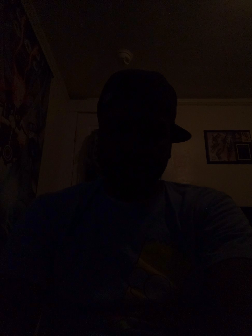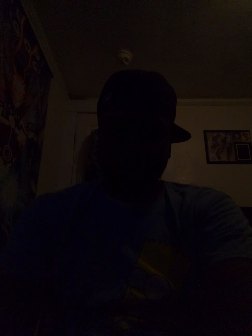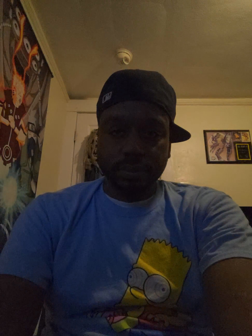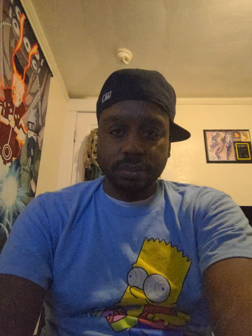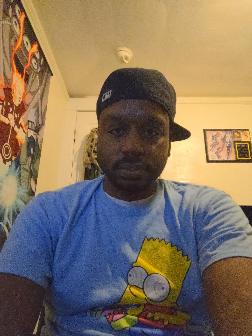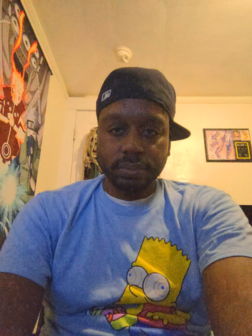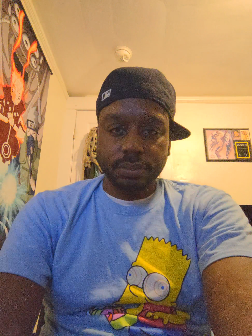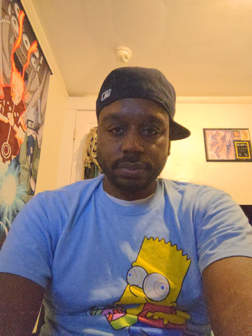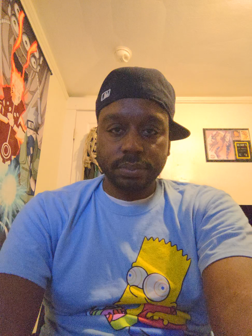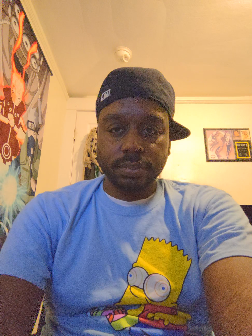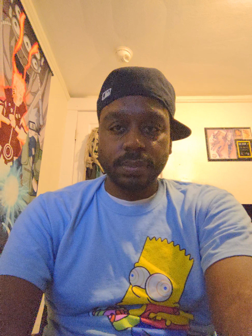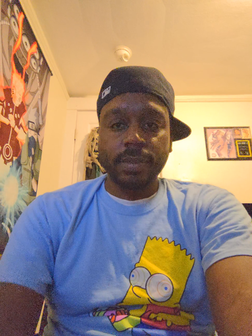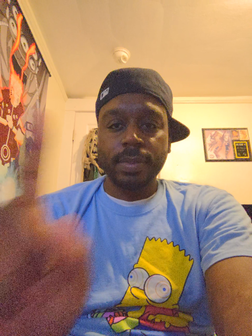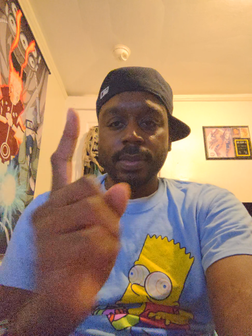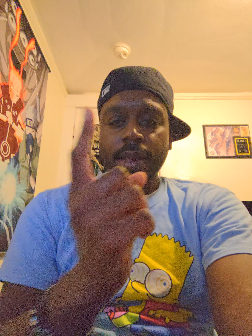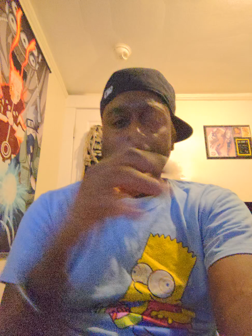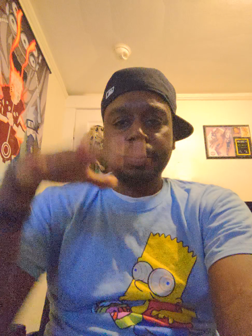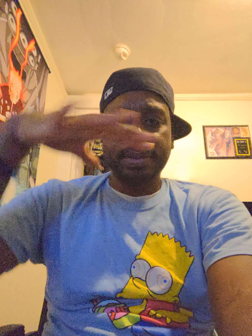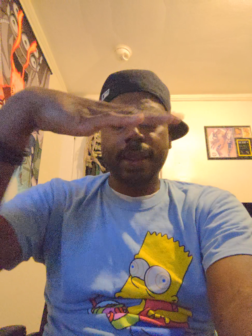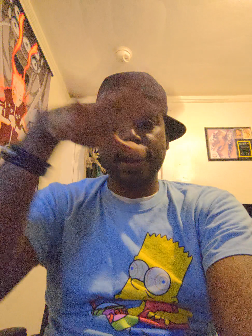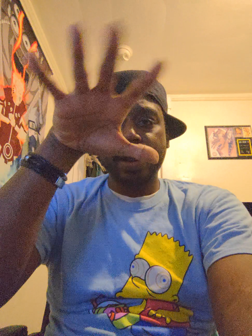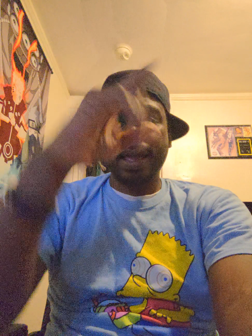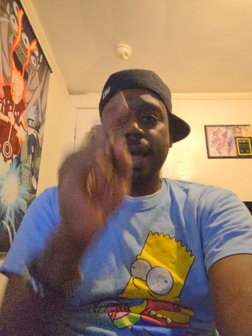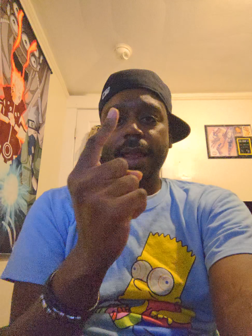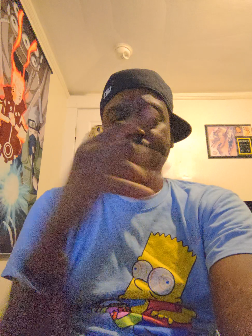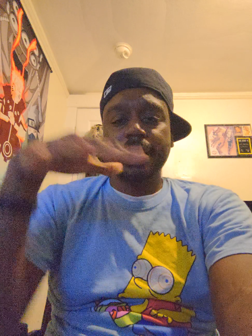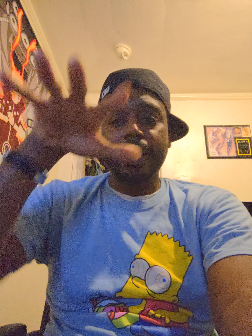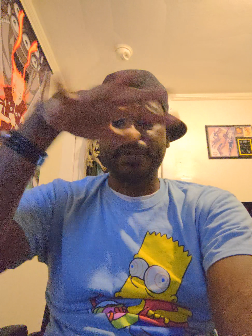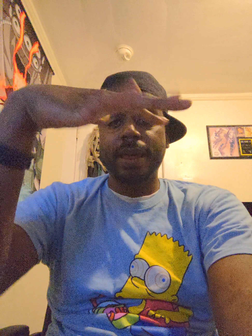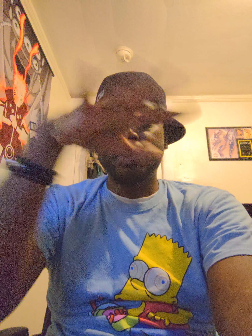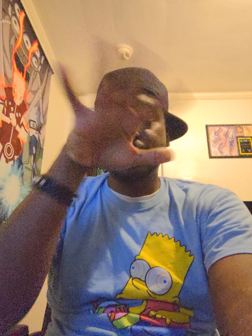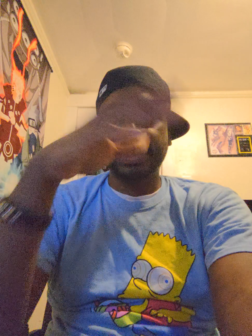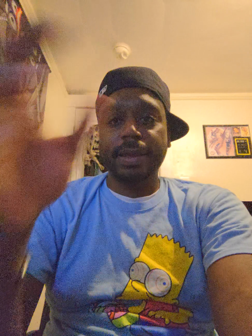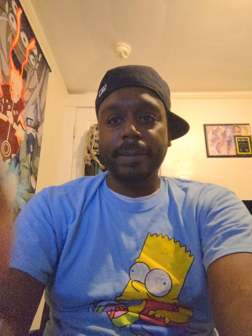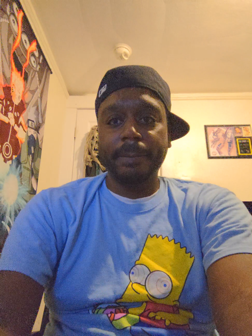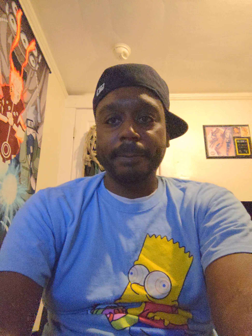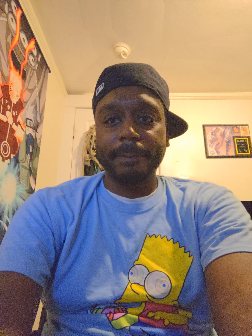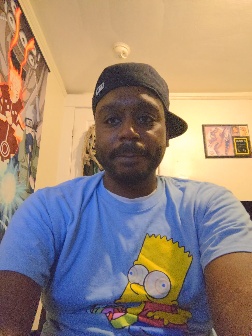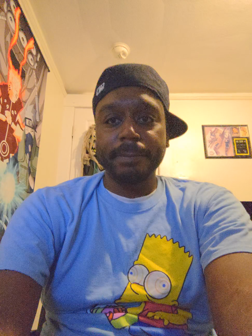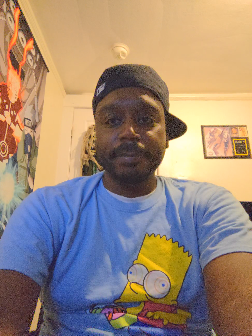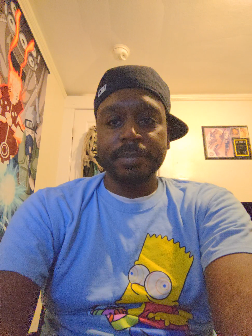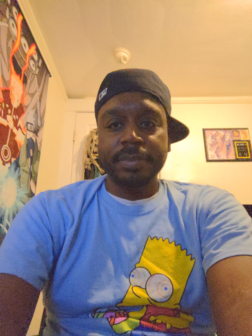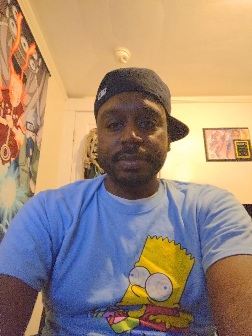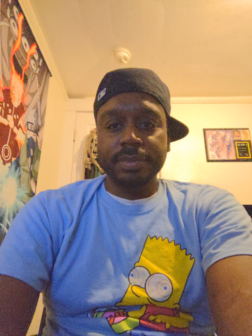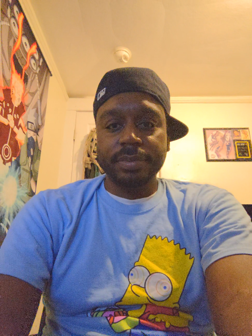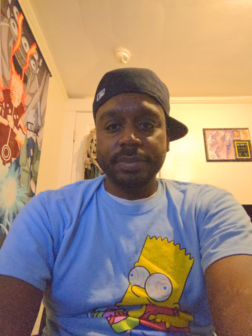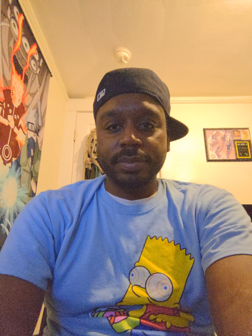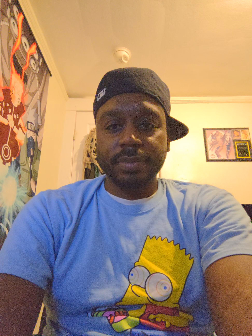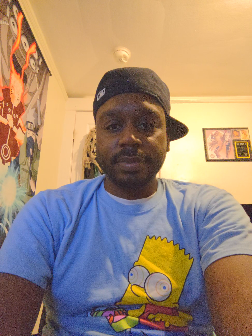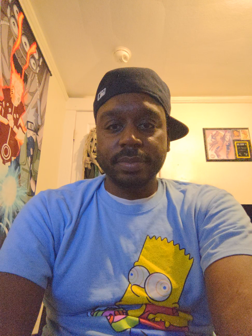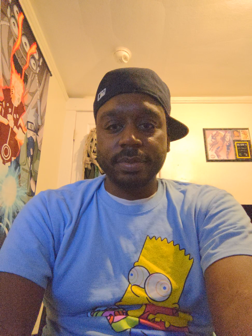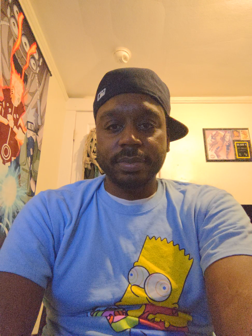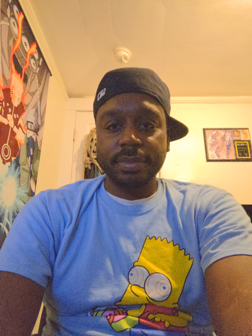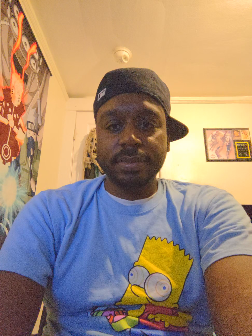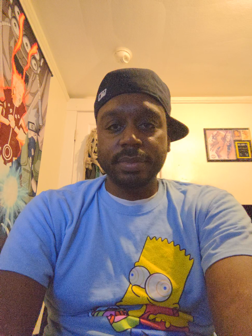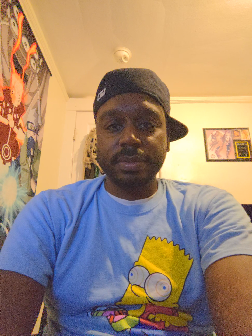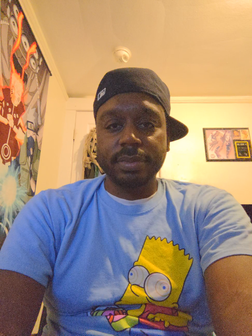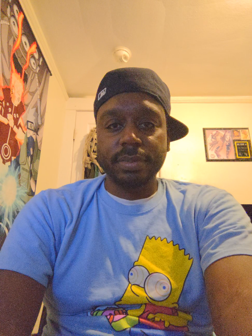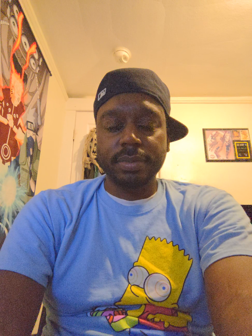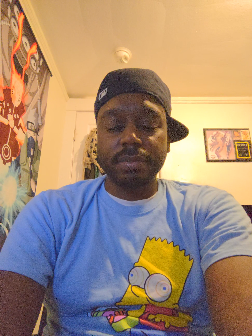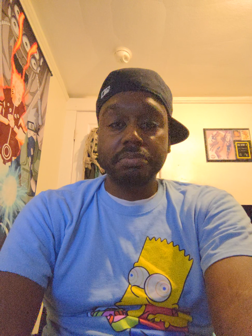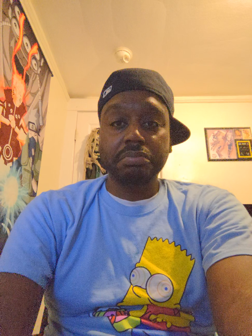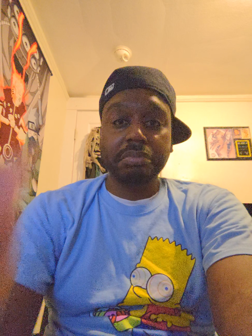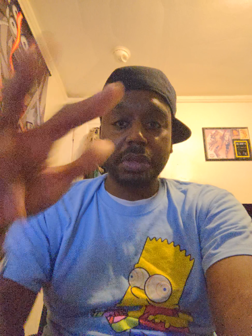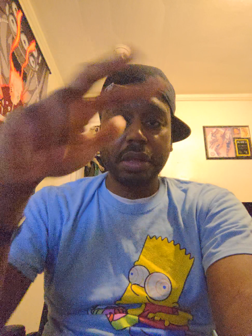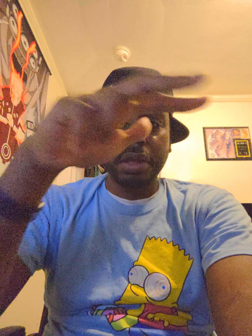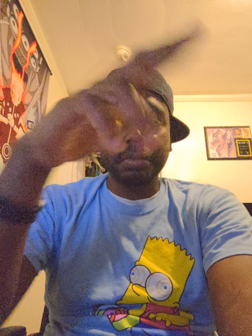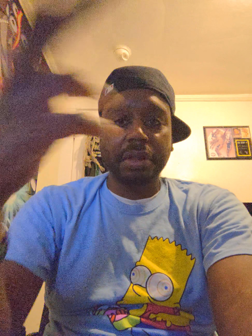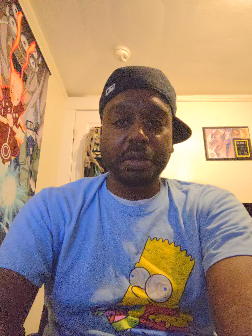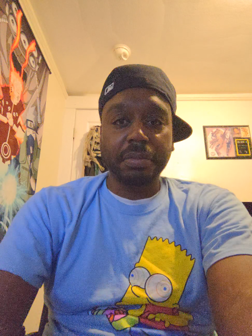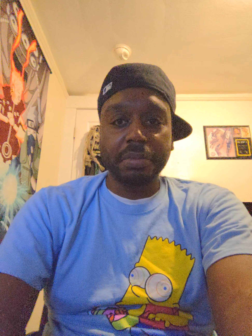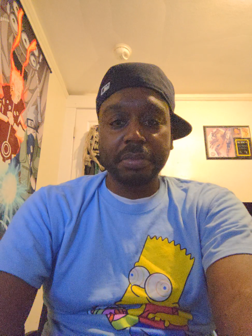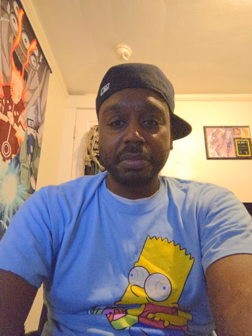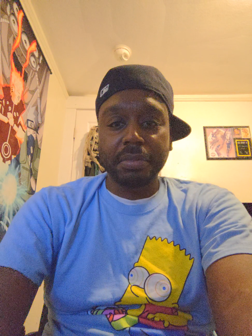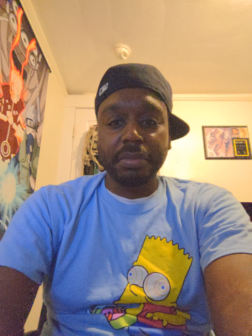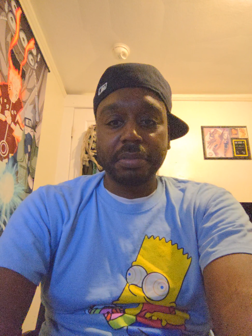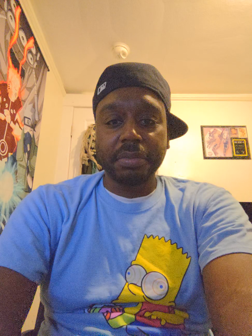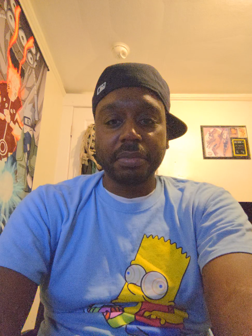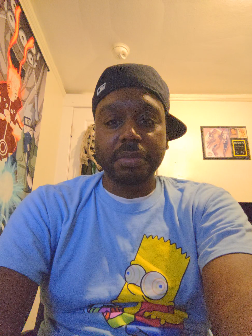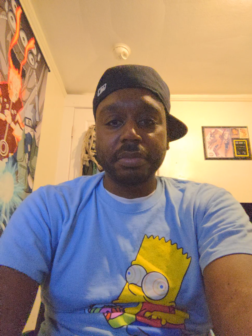helicopter